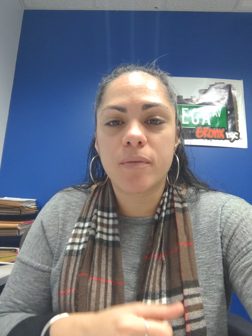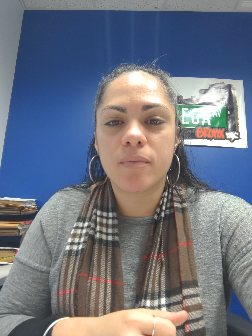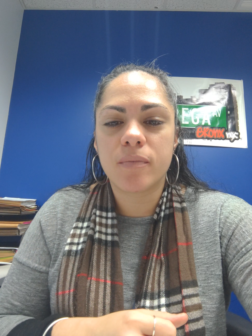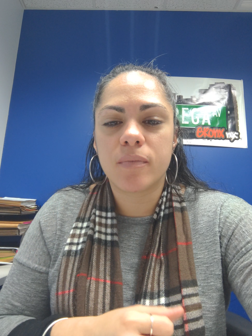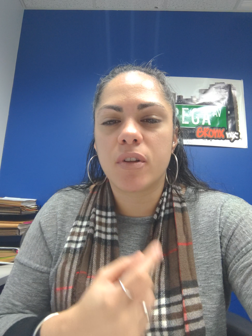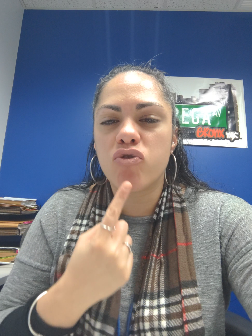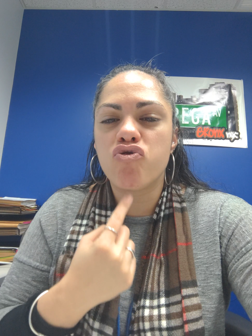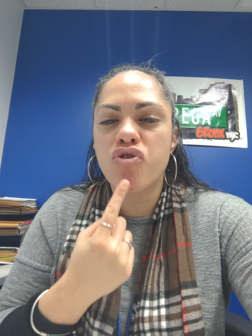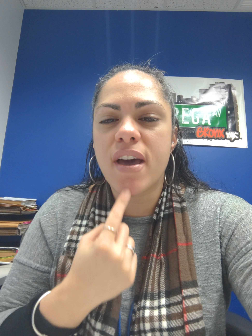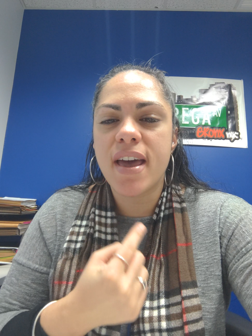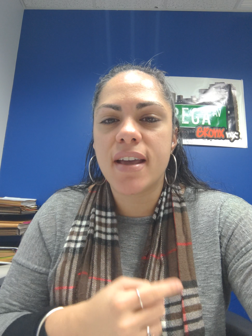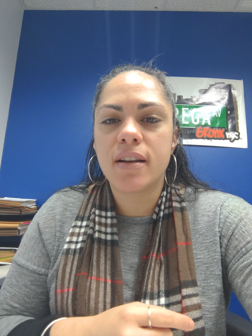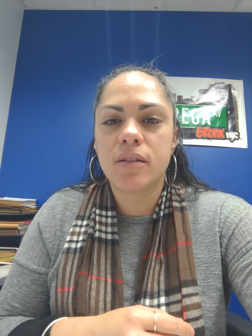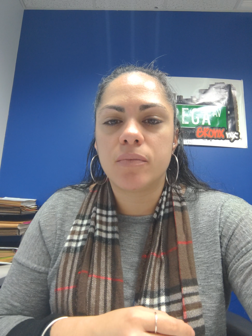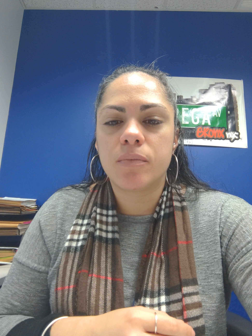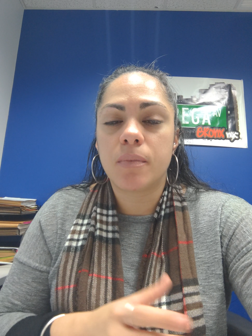red